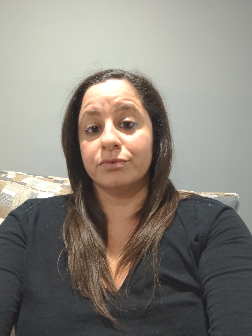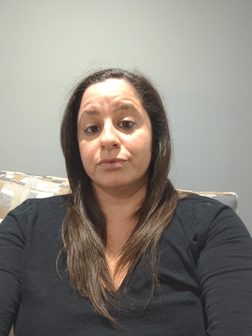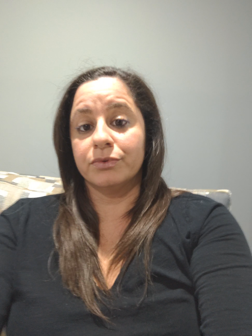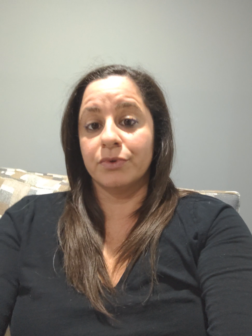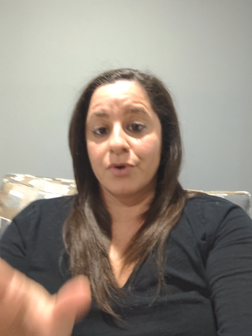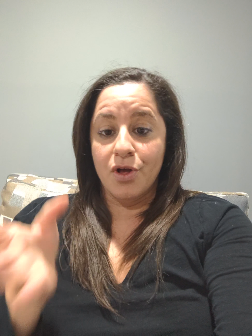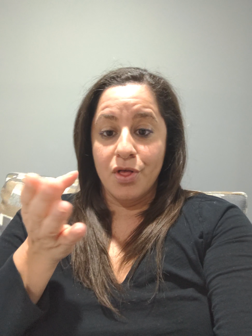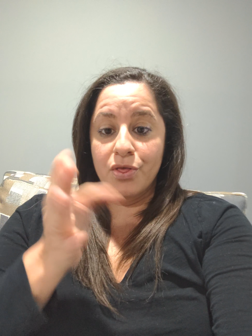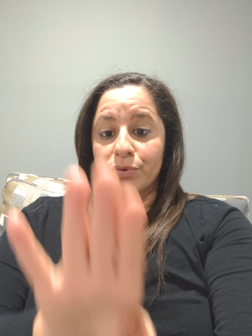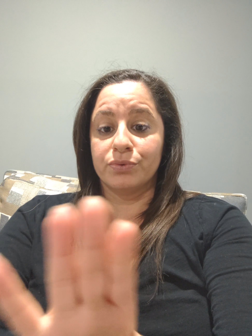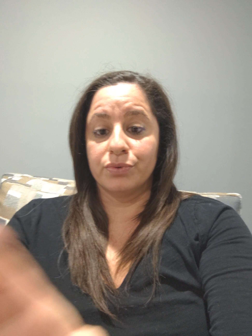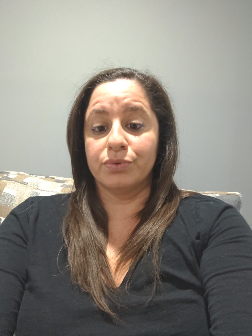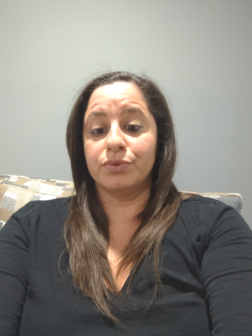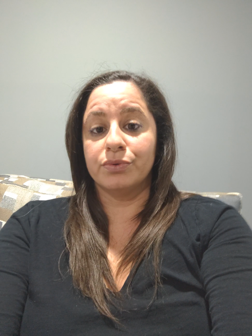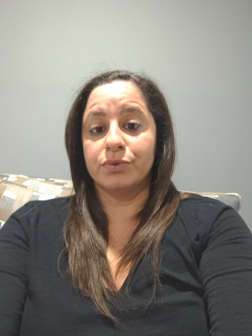close